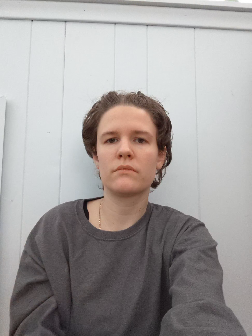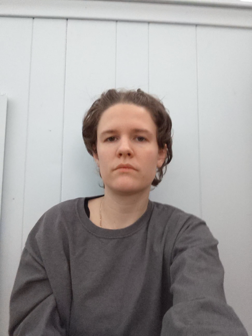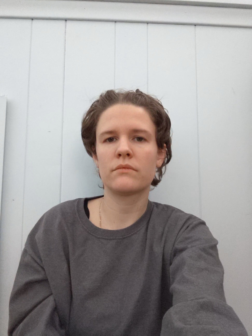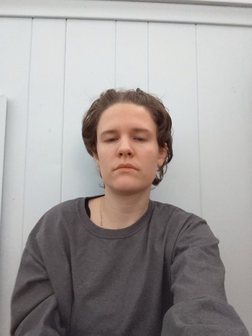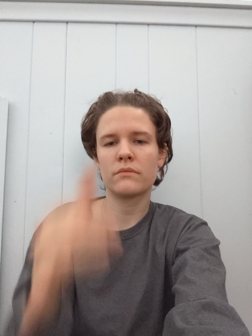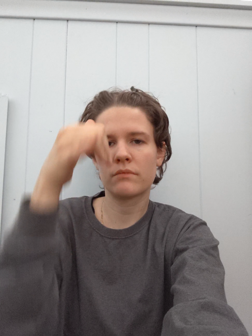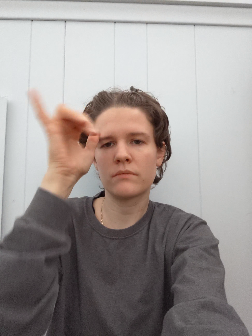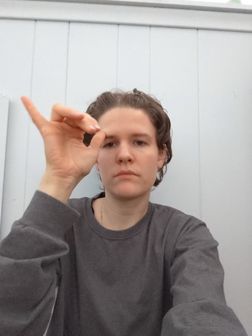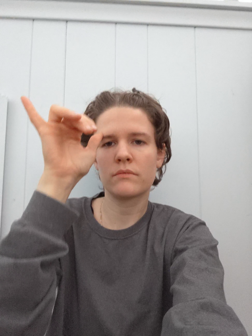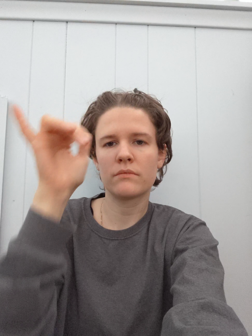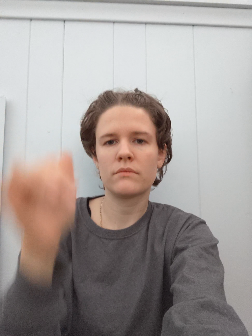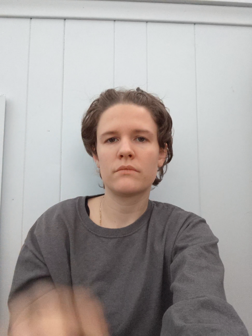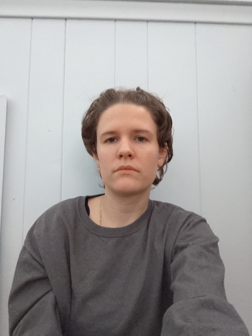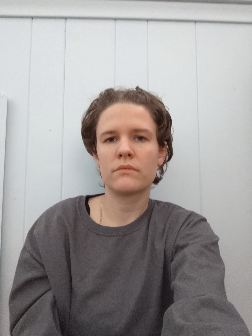cow